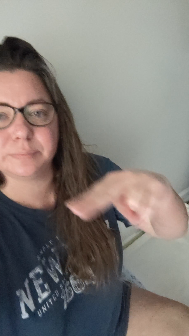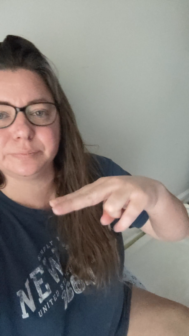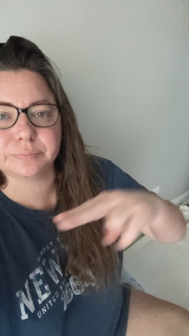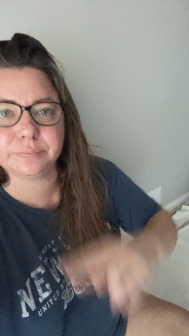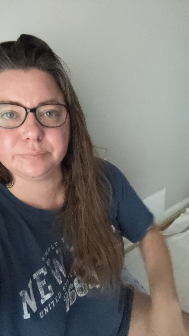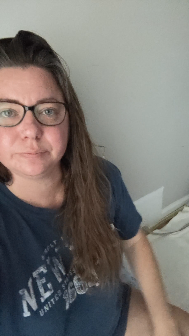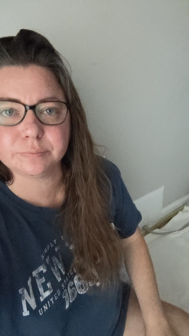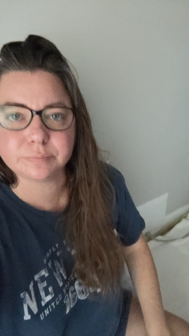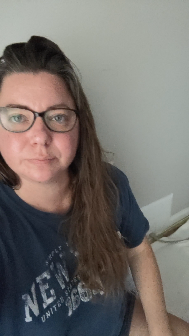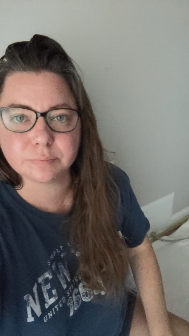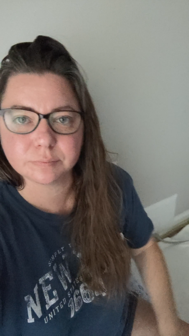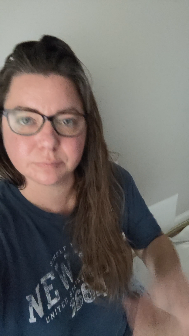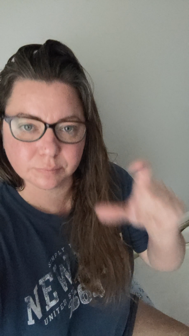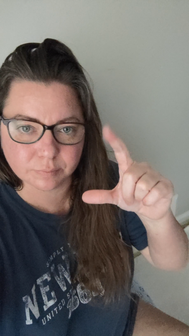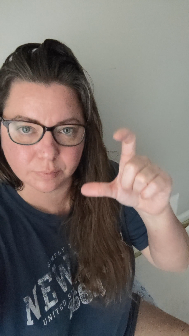camera